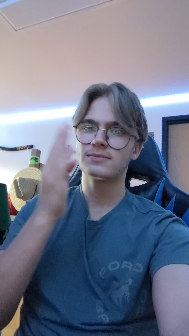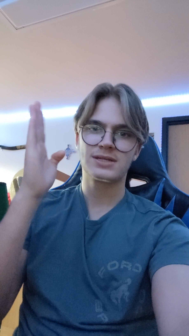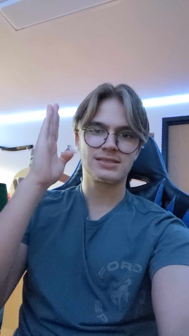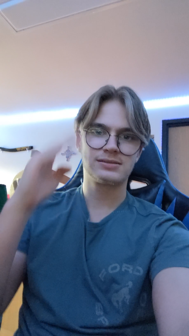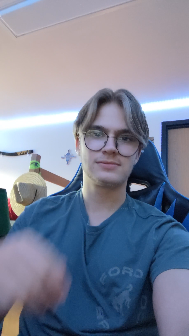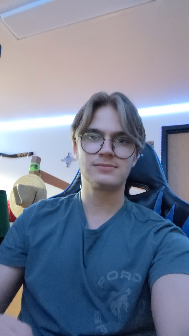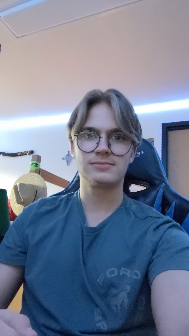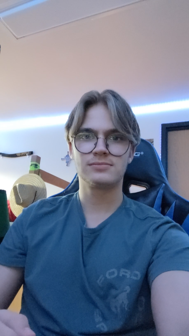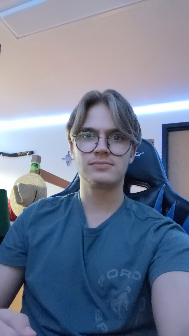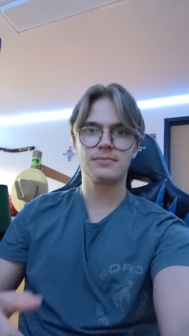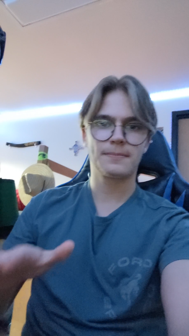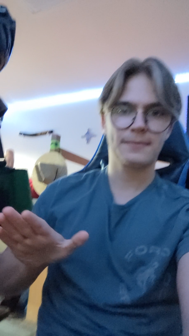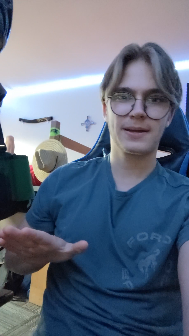penguin